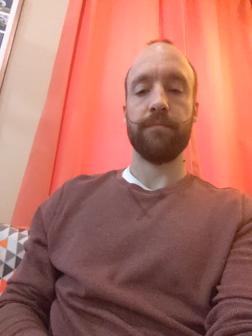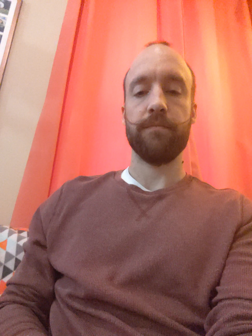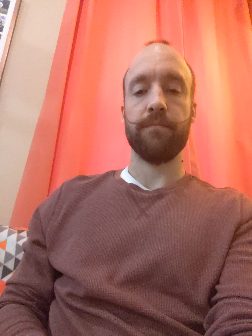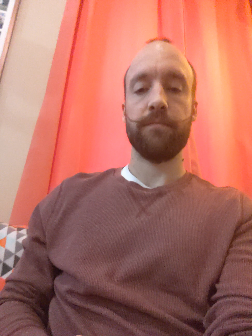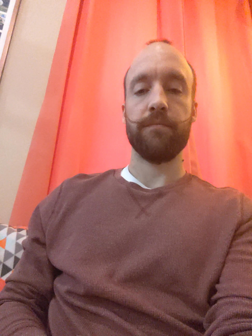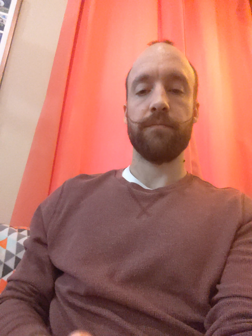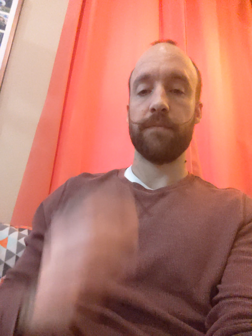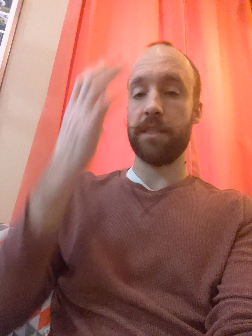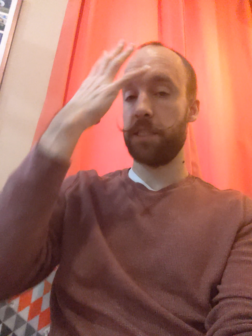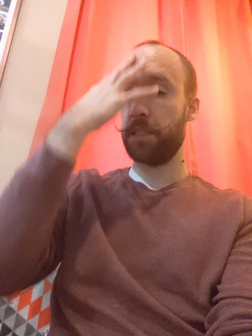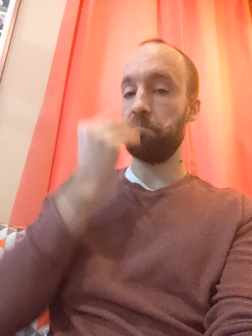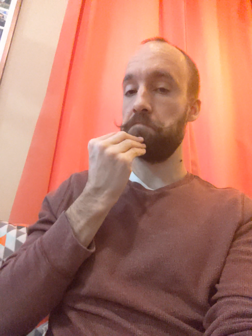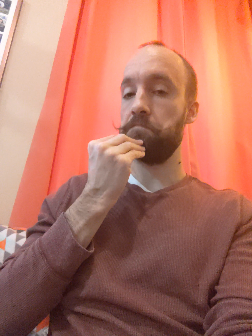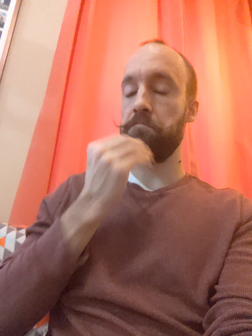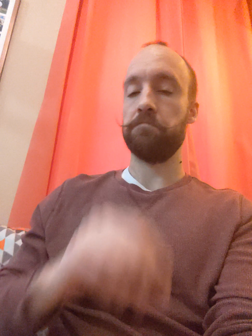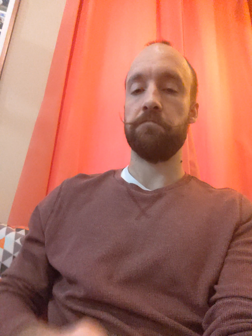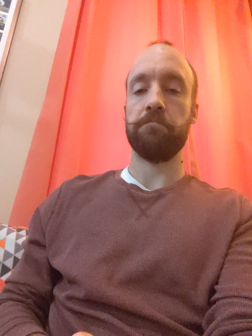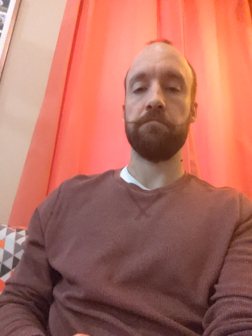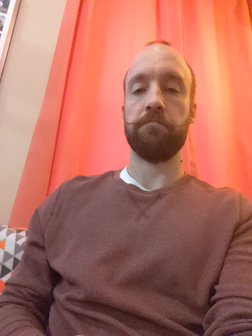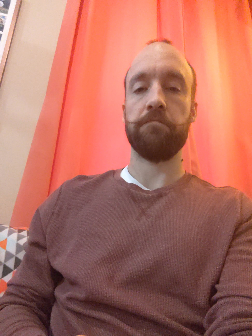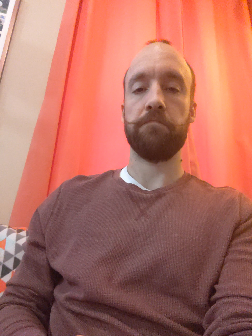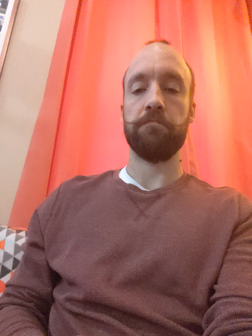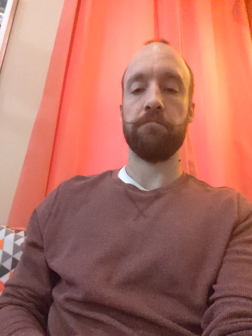sleep